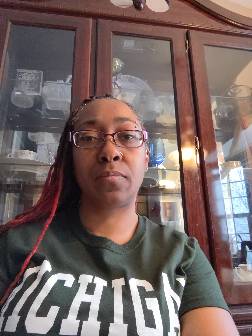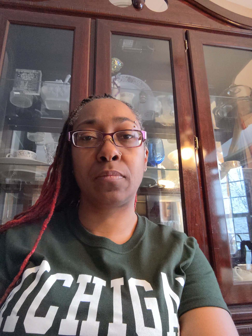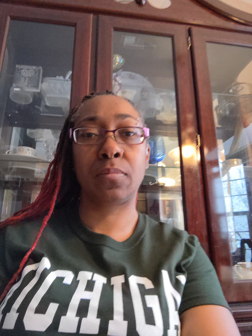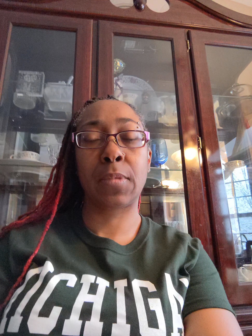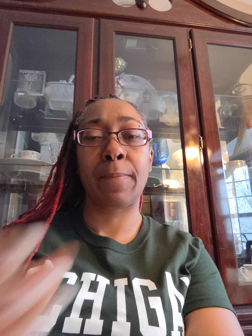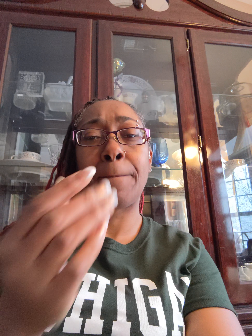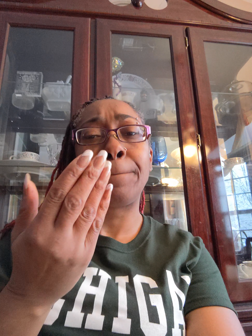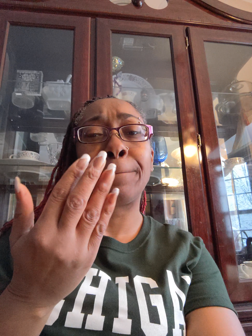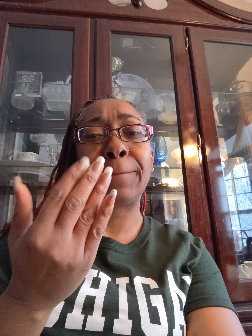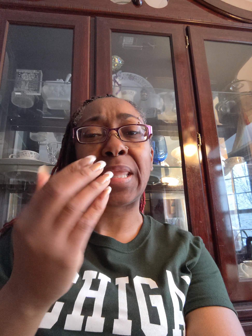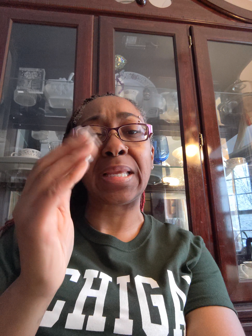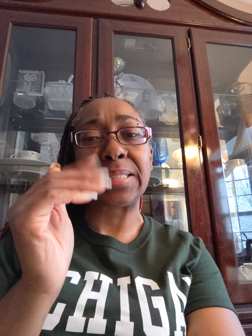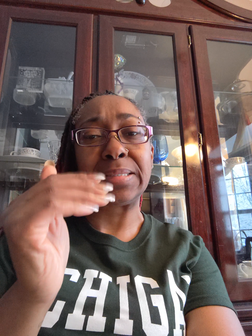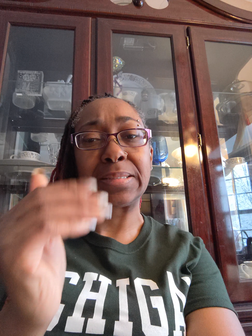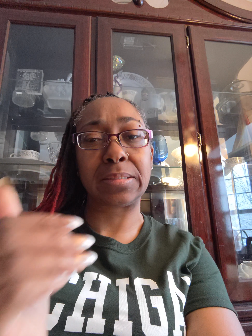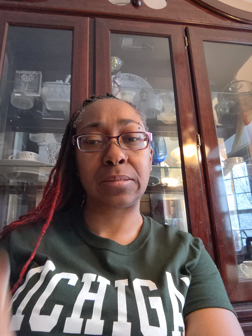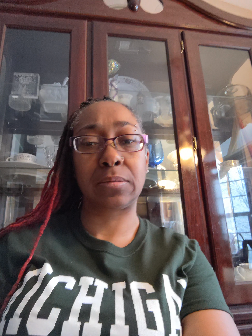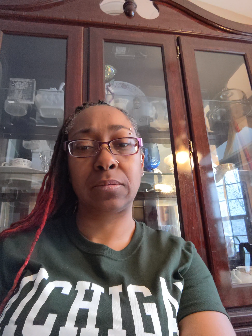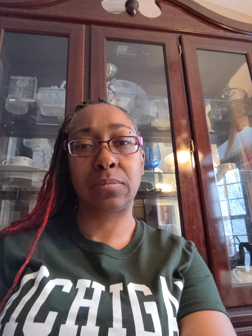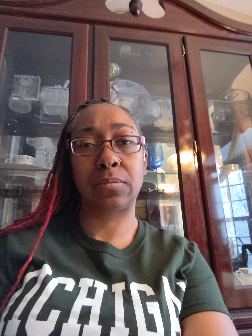mitten